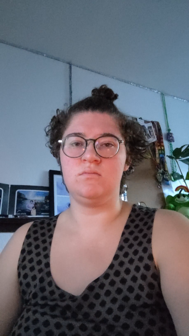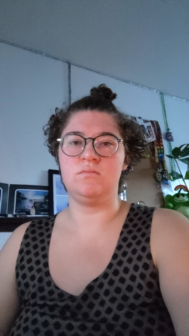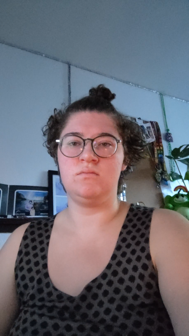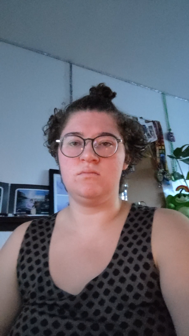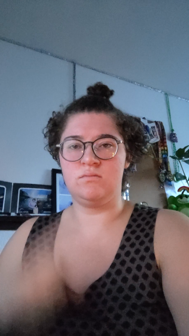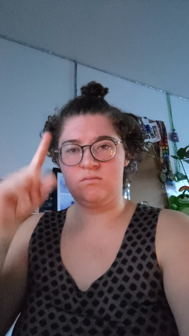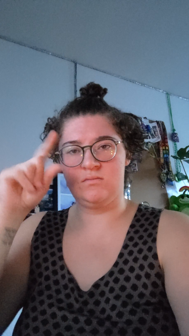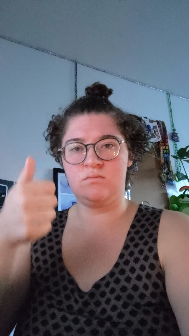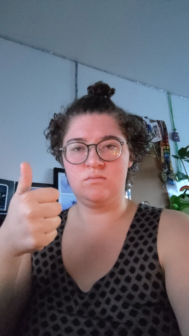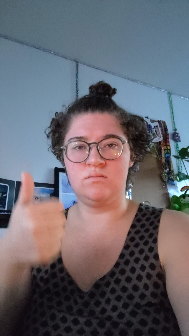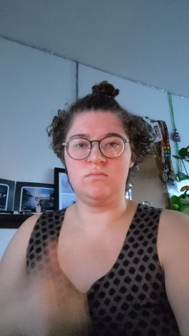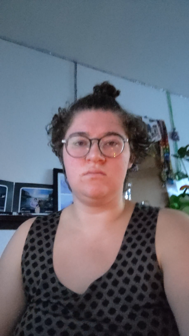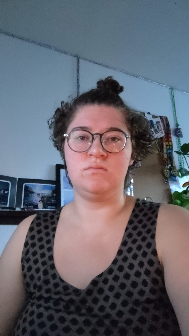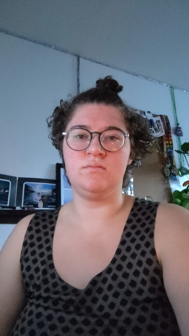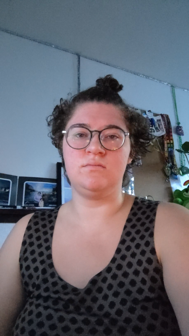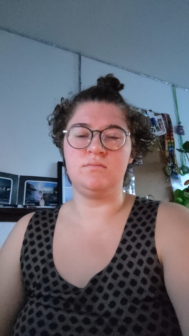dime